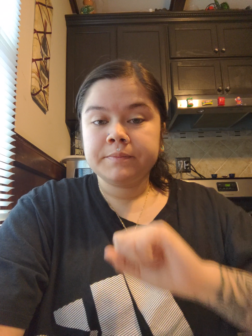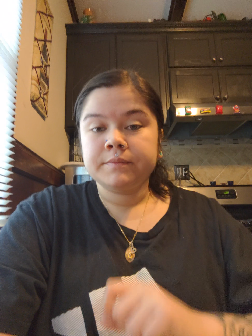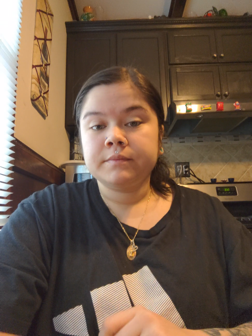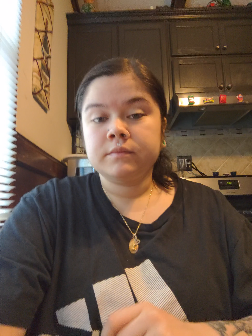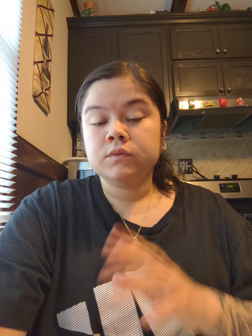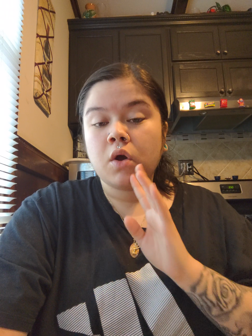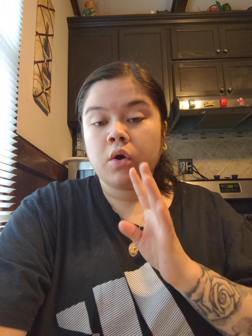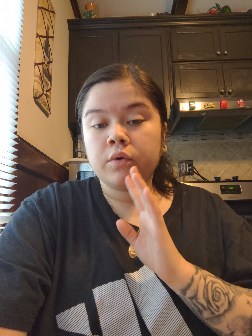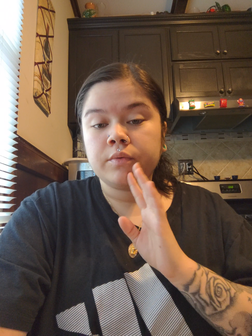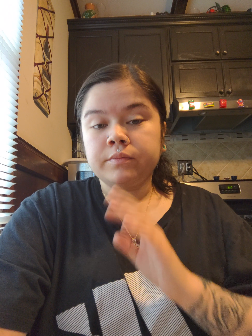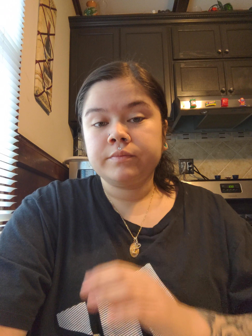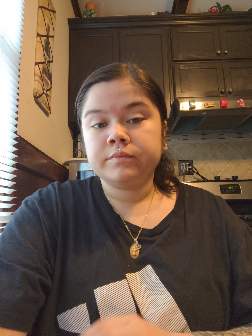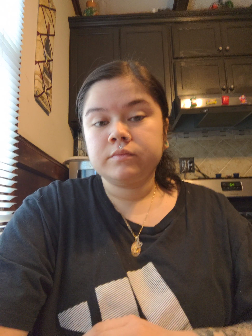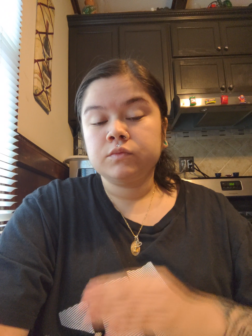talk